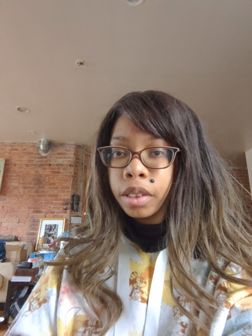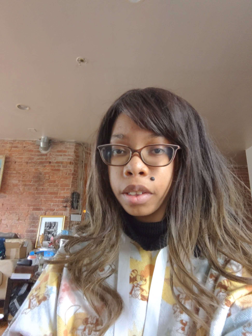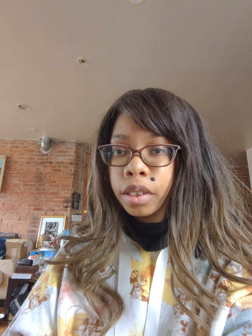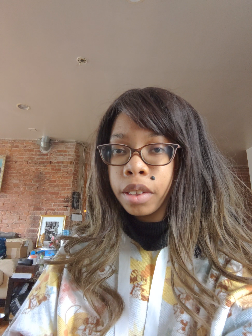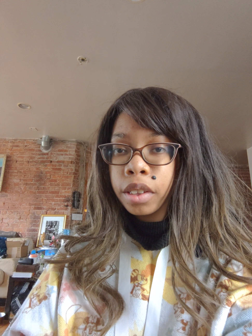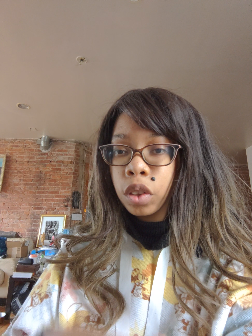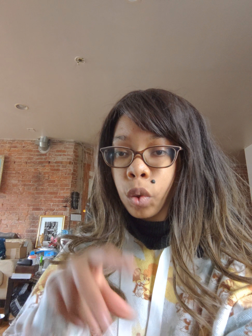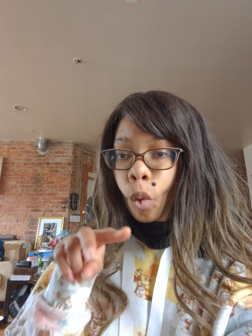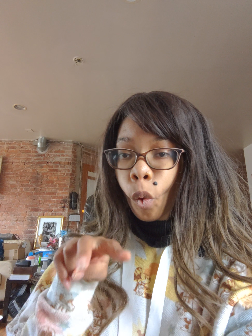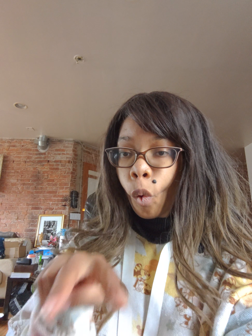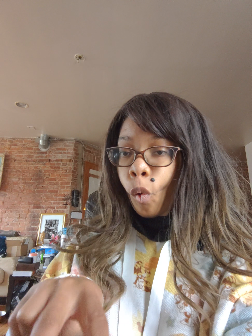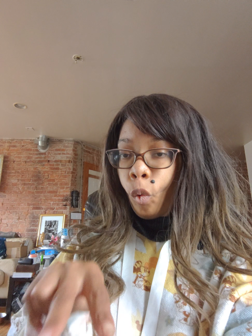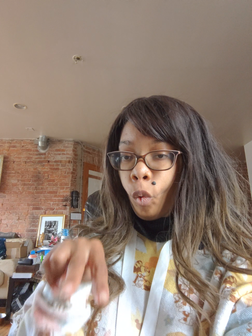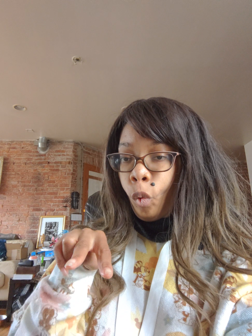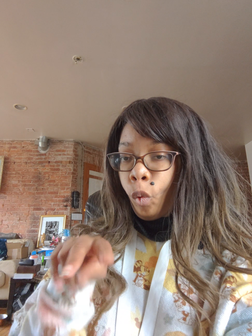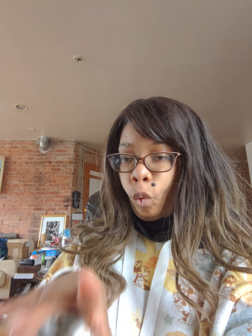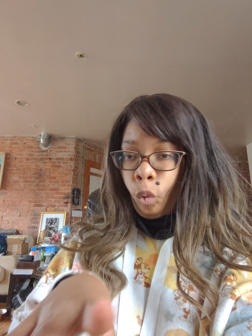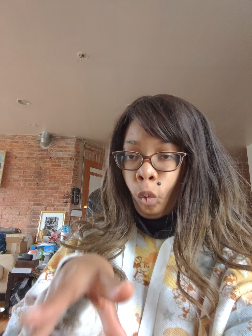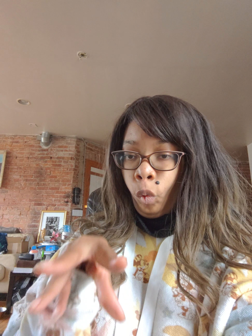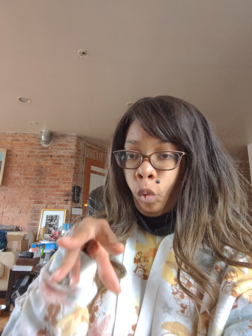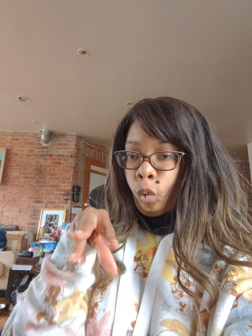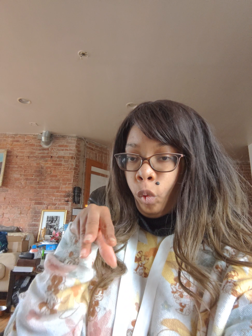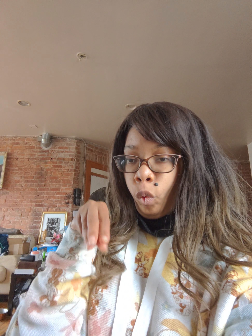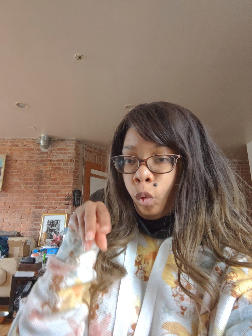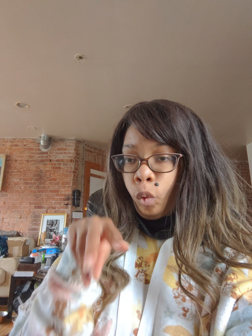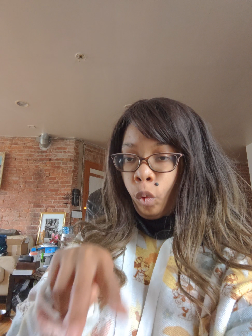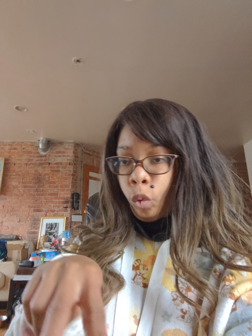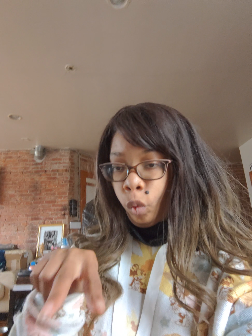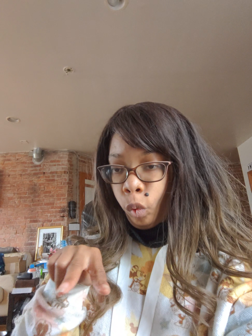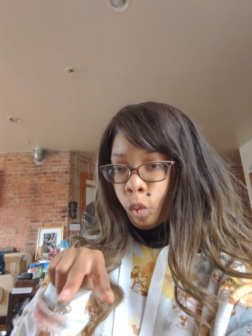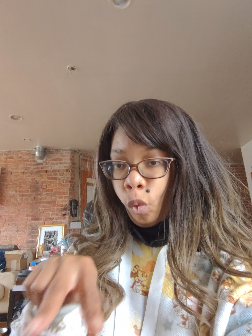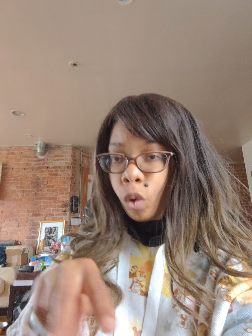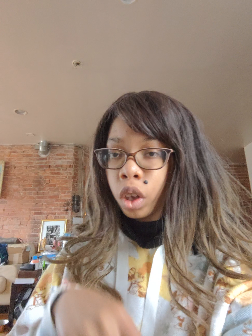vacuum